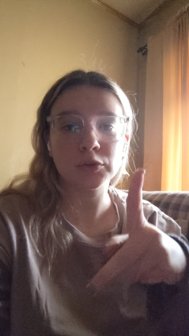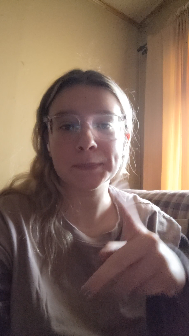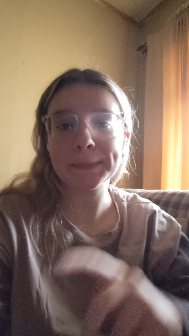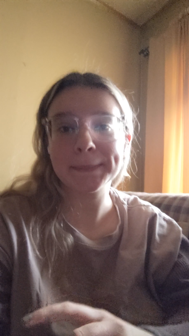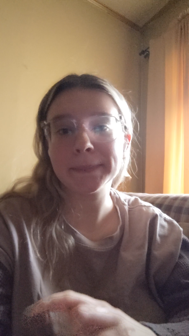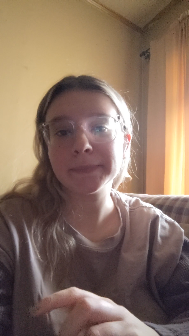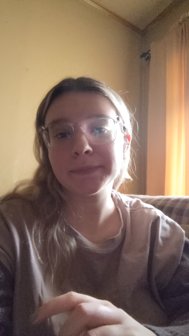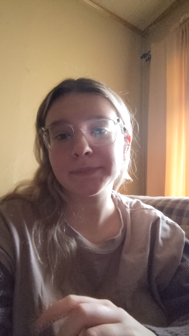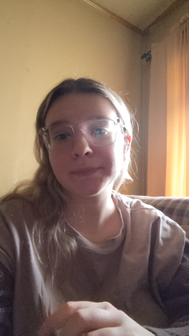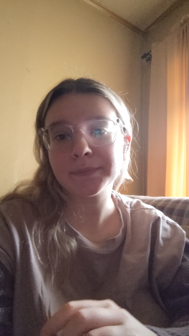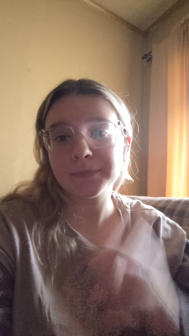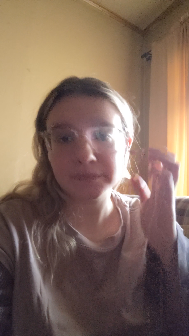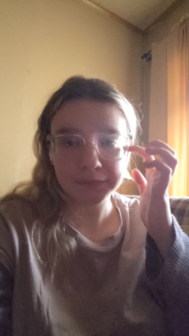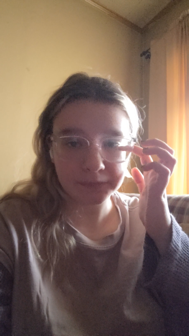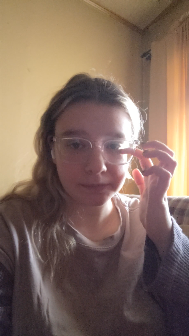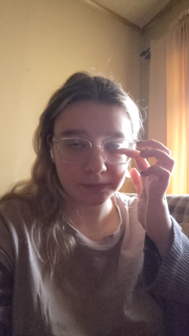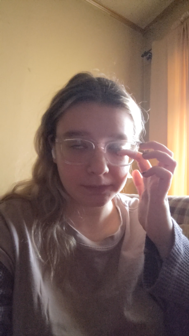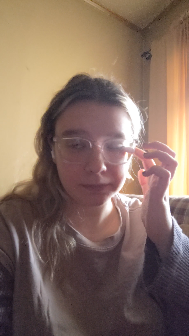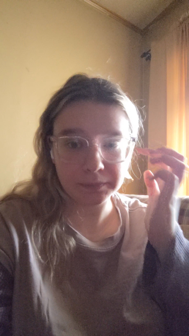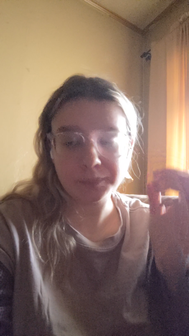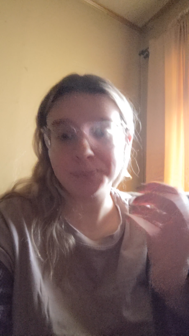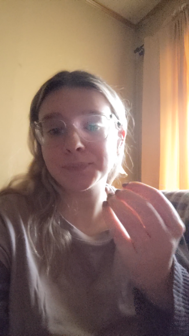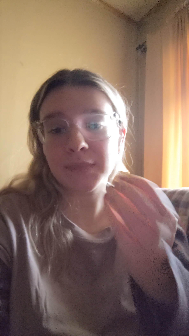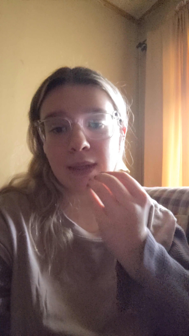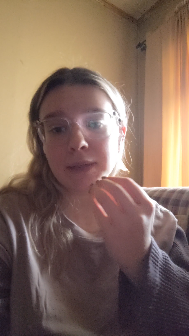eat